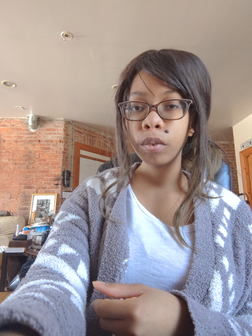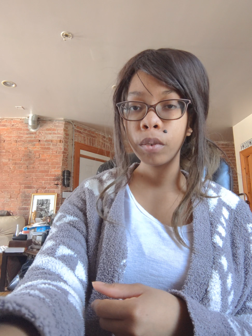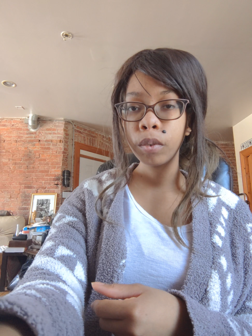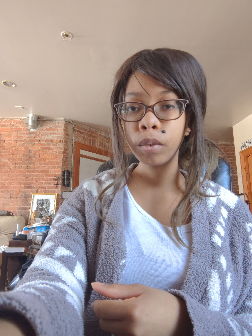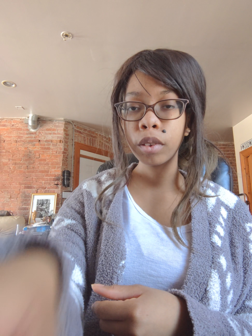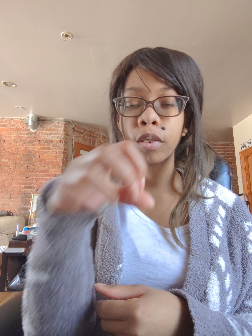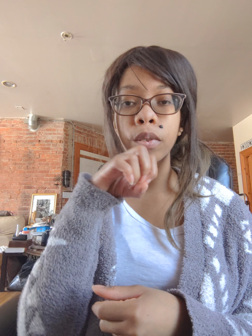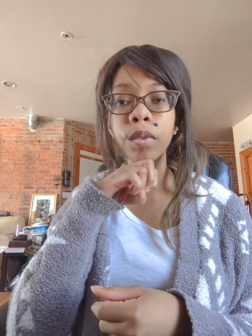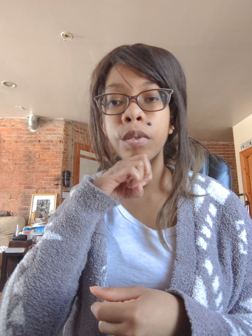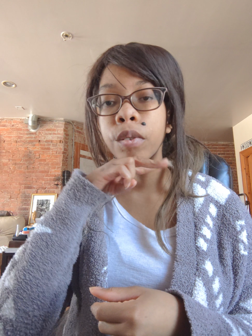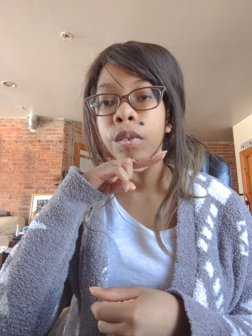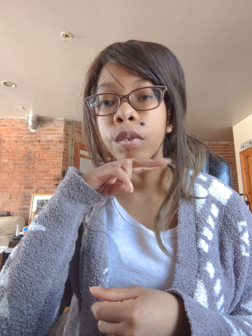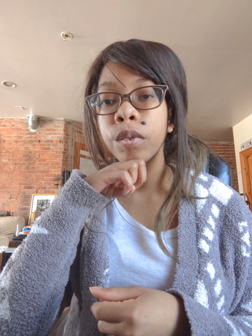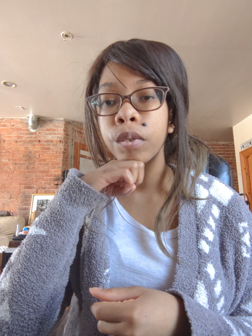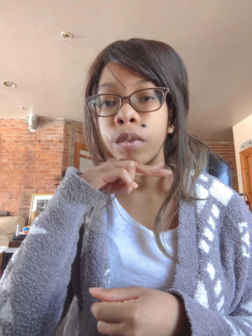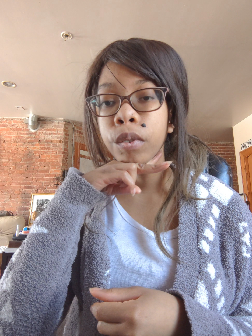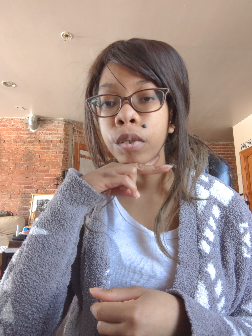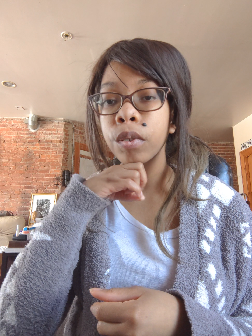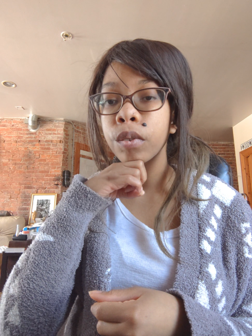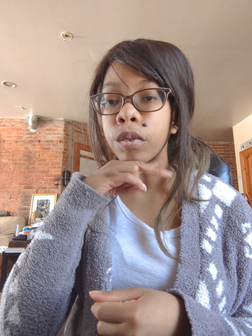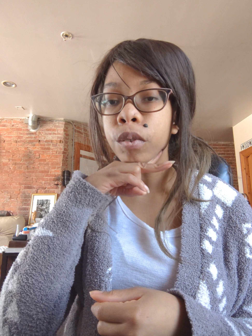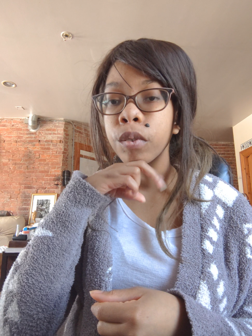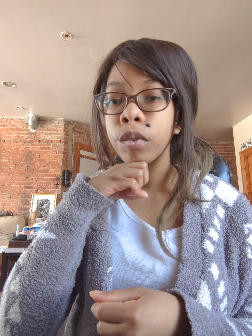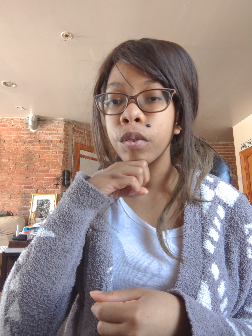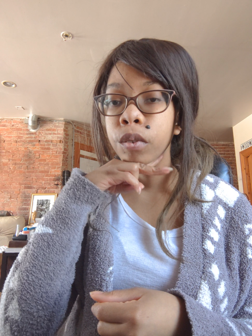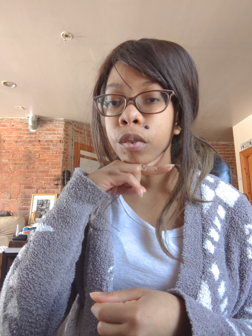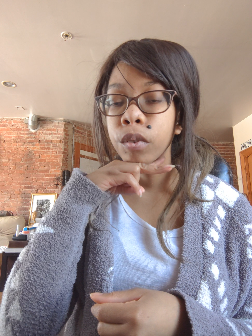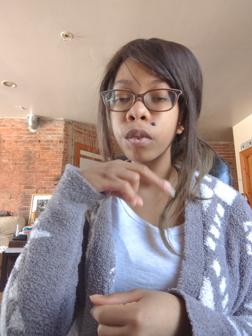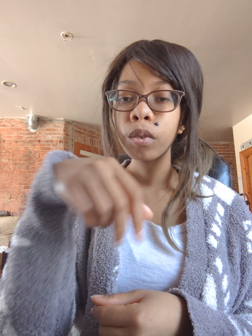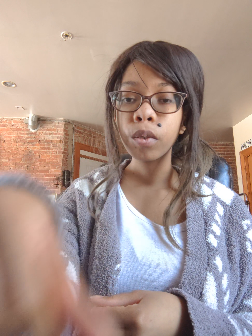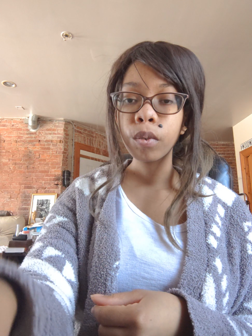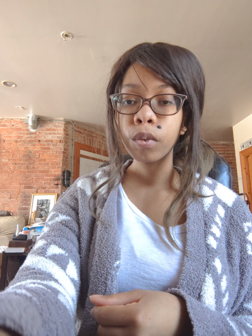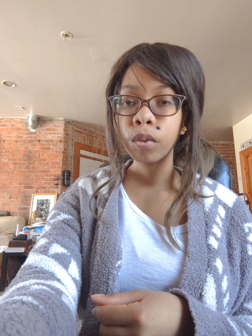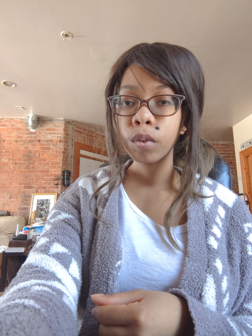frog